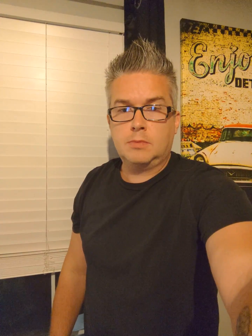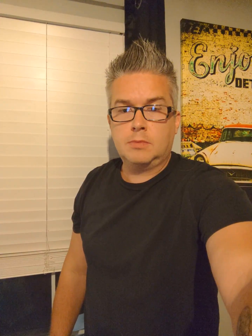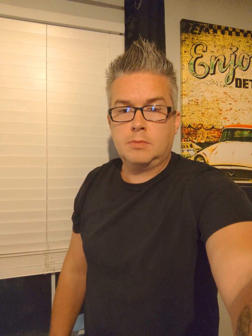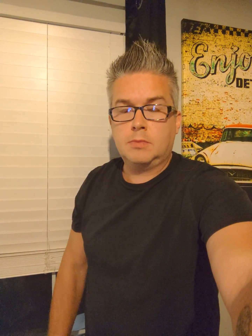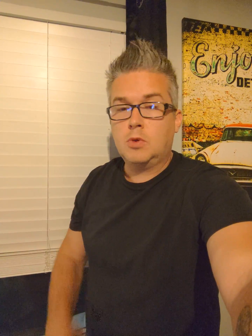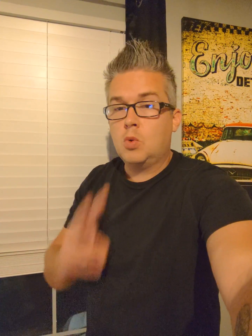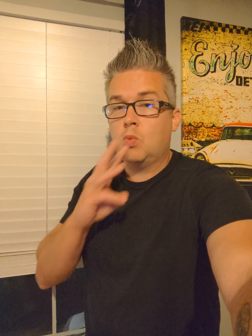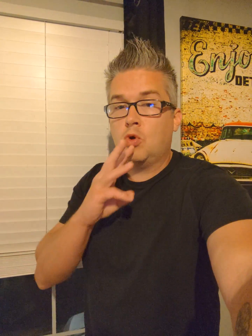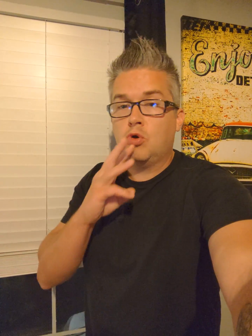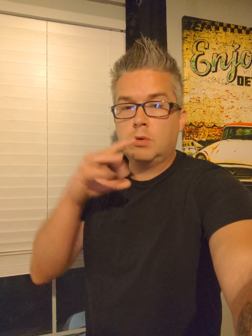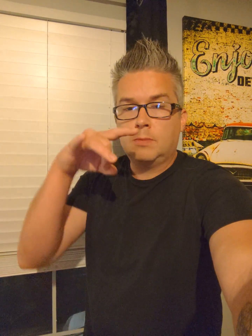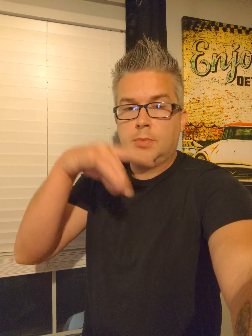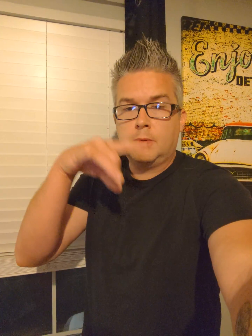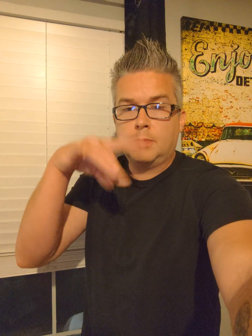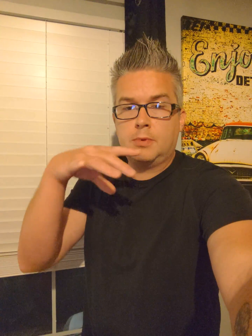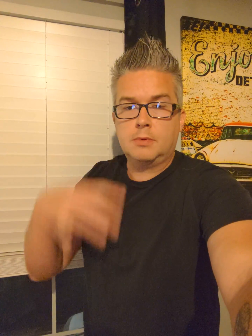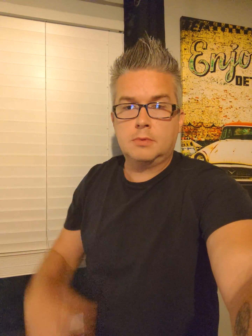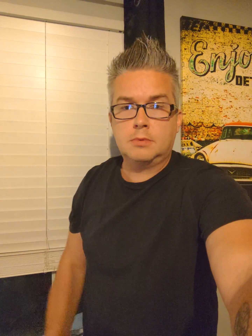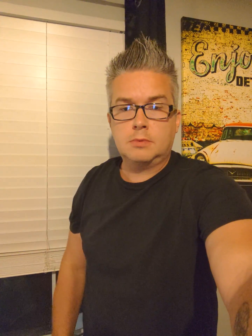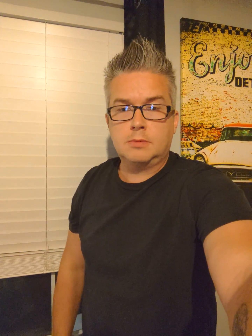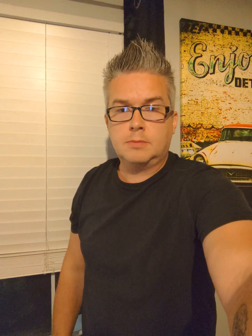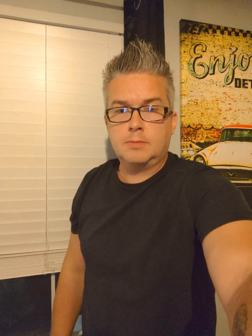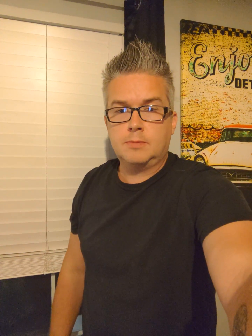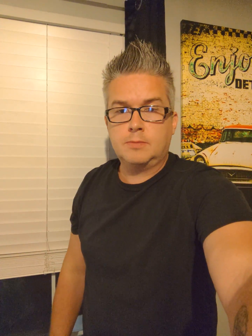melon